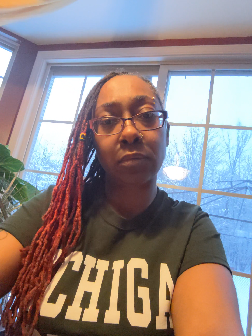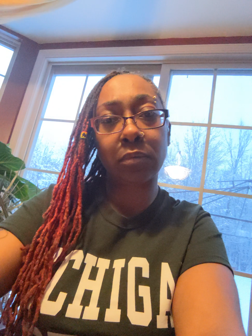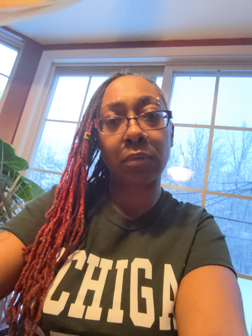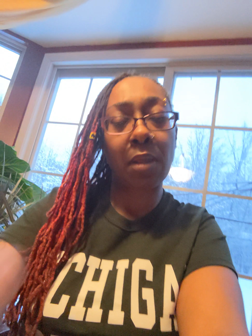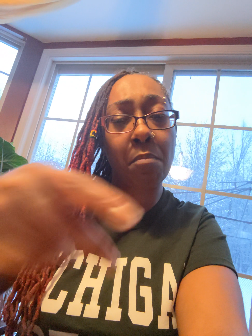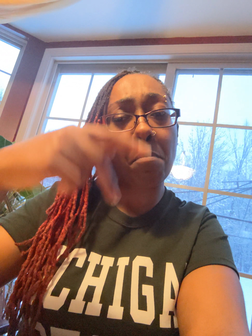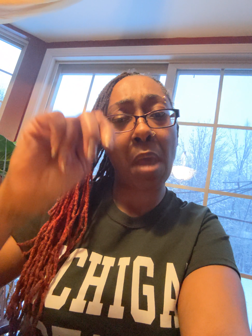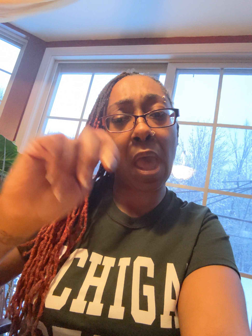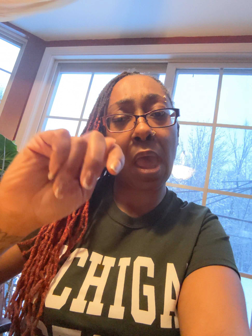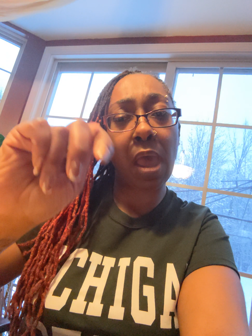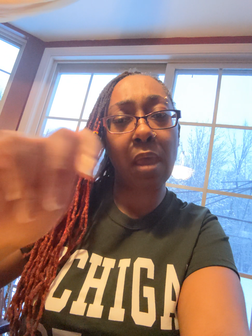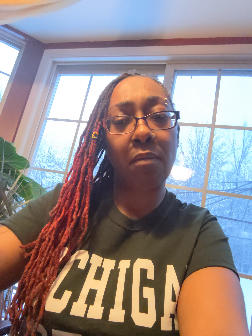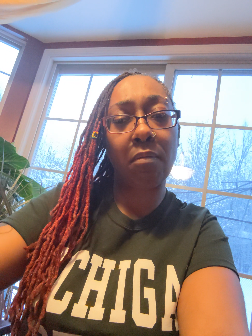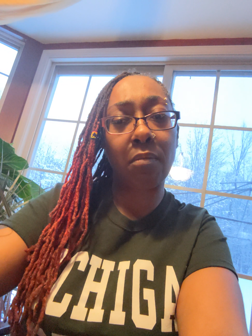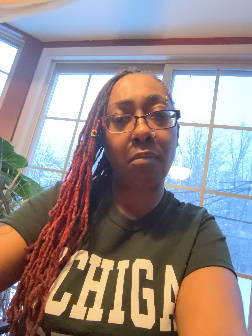potty